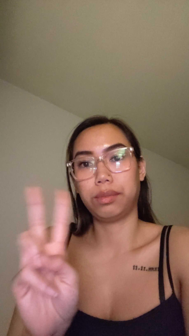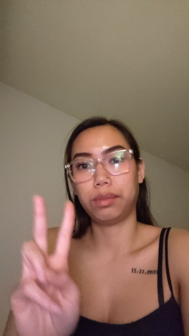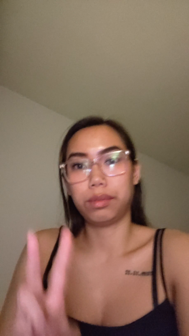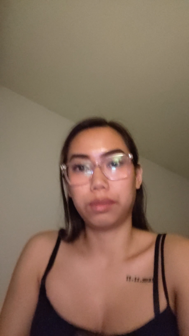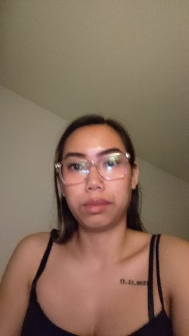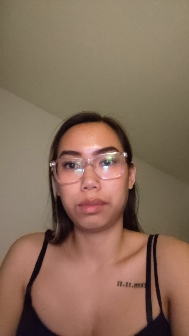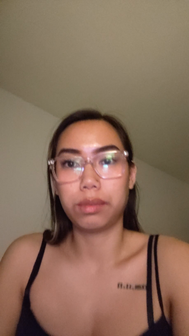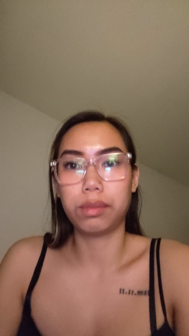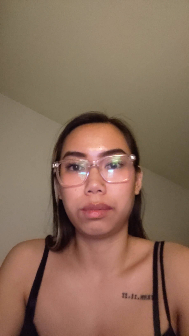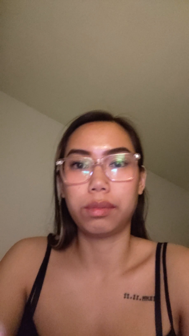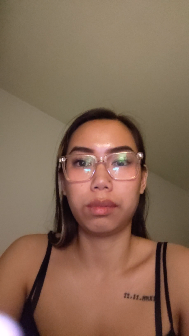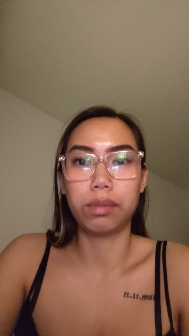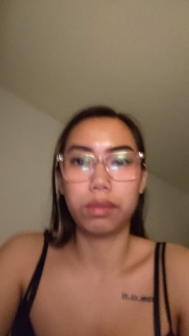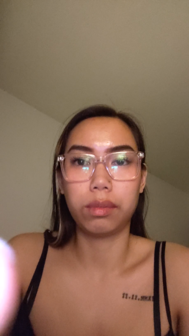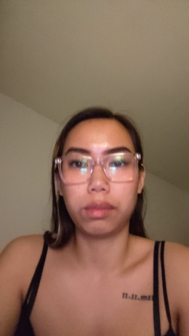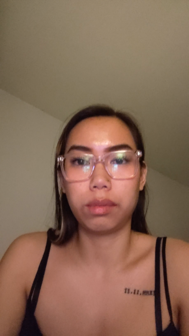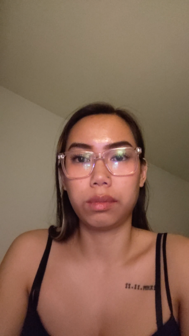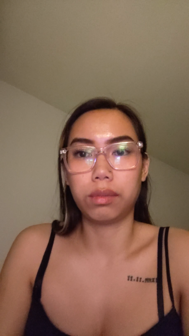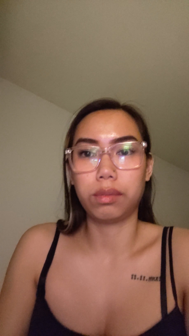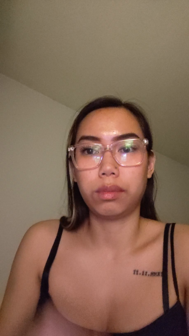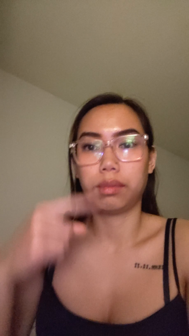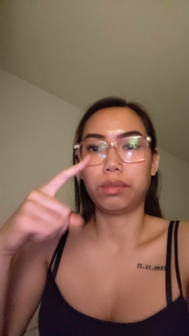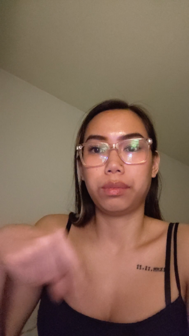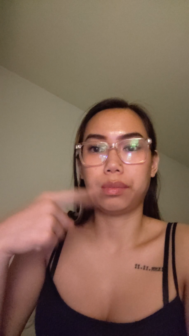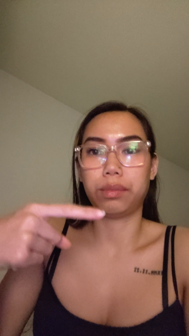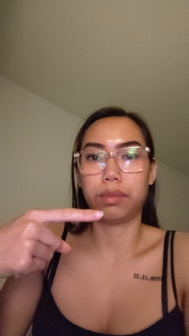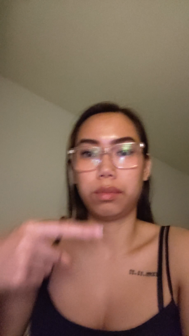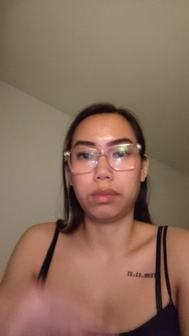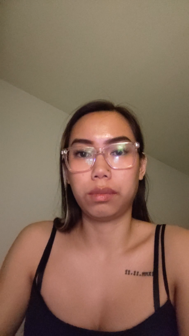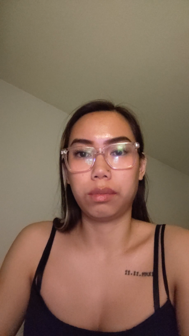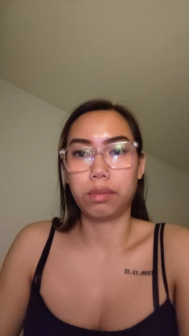about